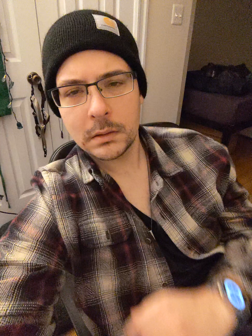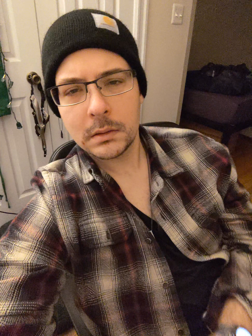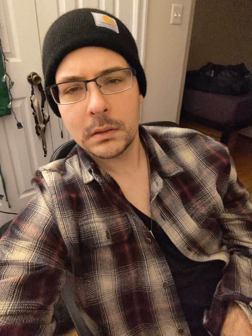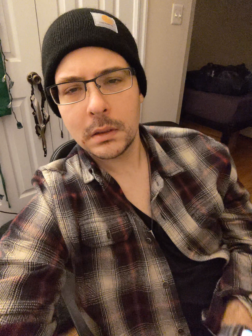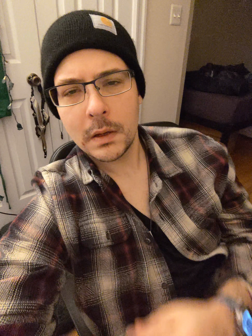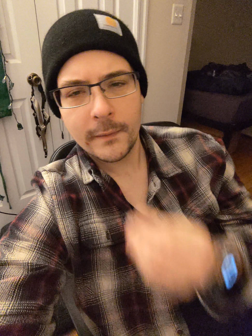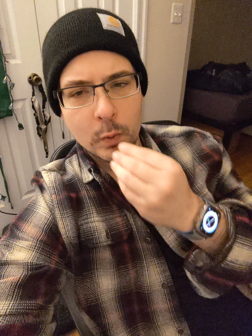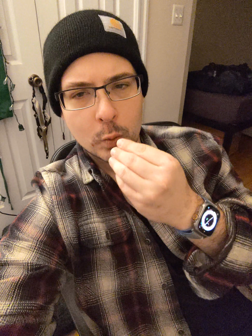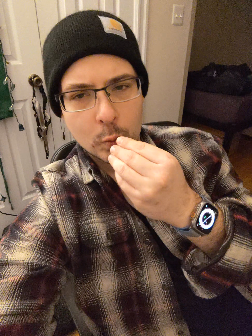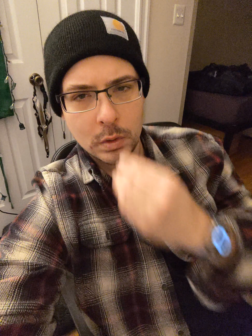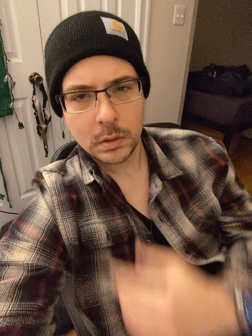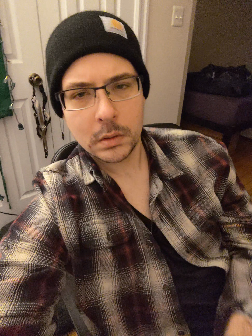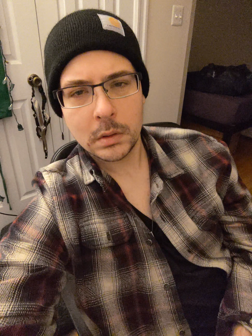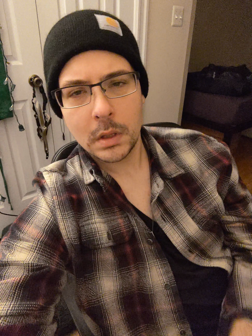food